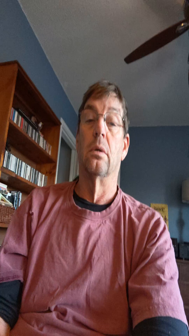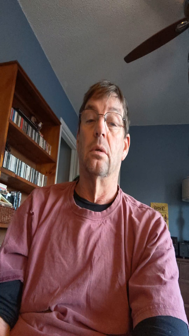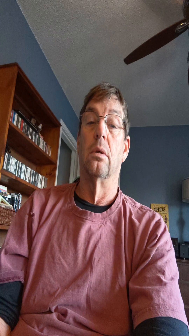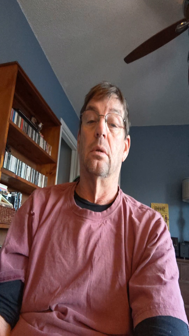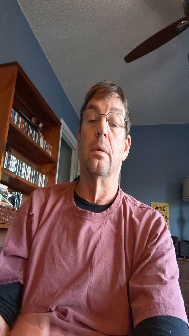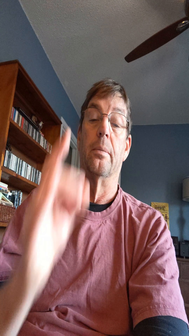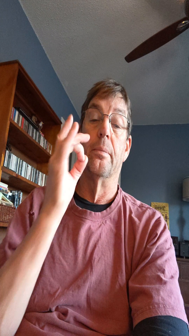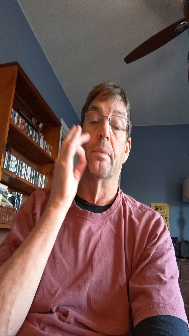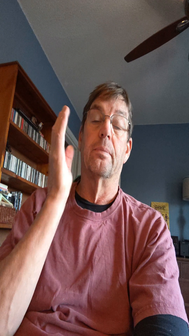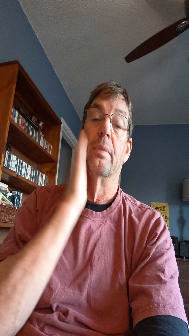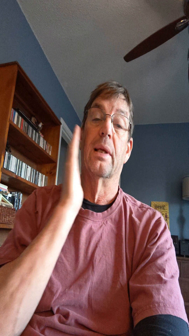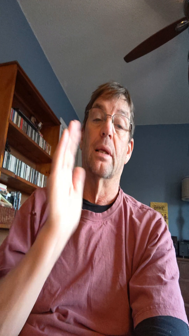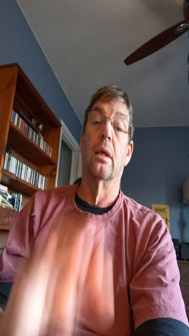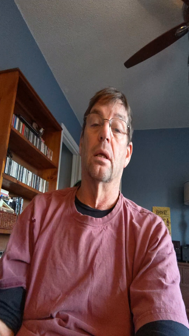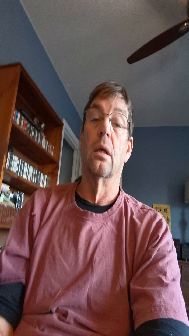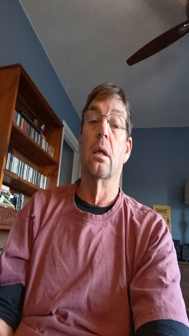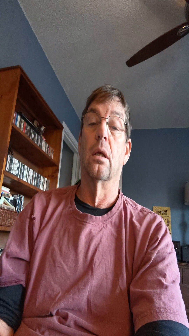bee